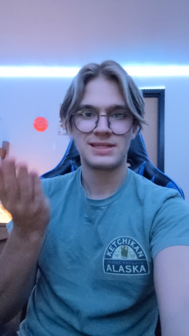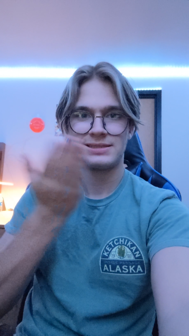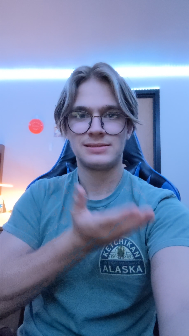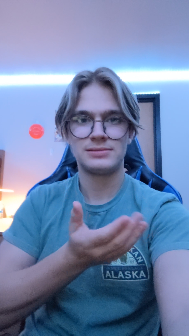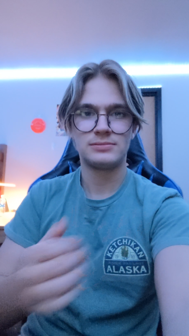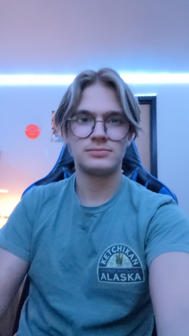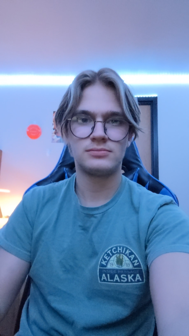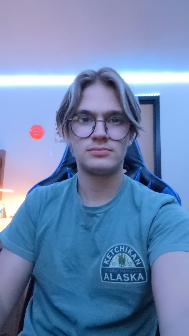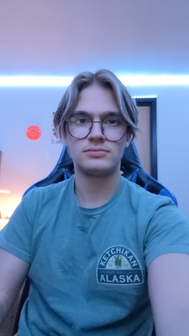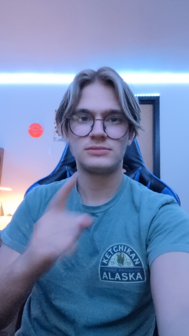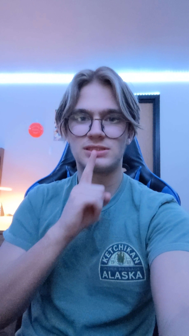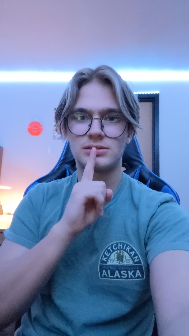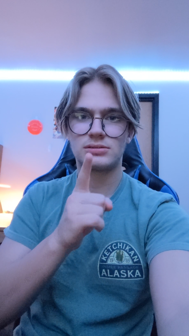is